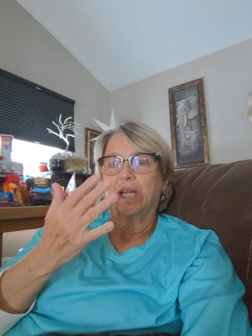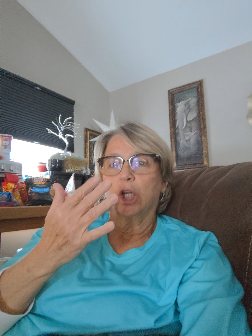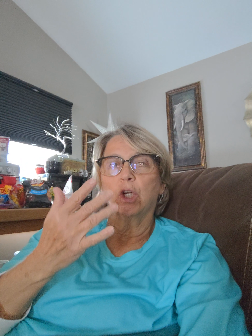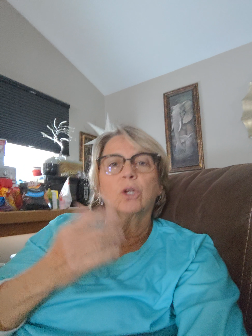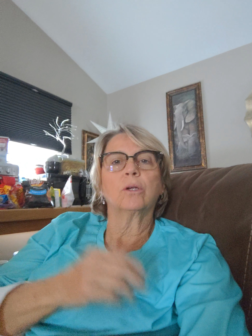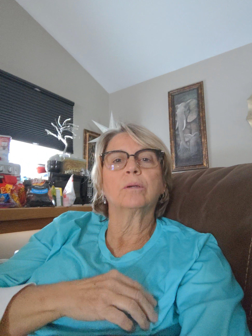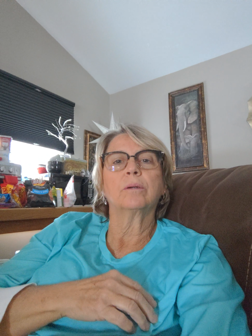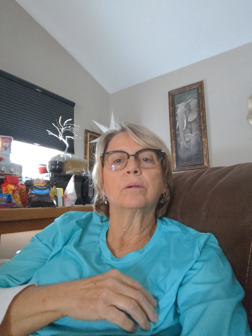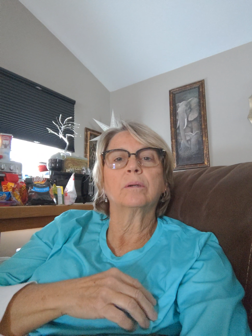finger